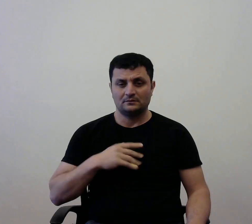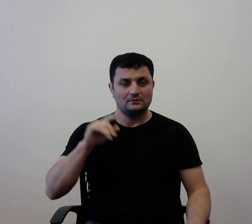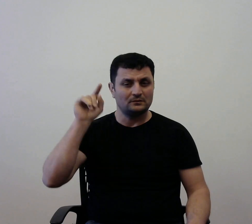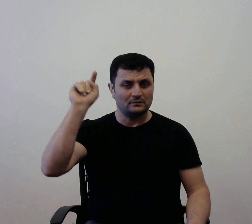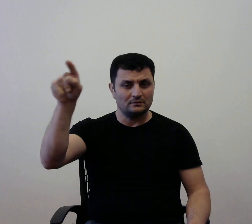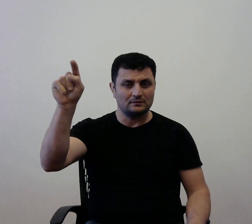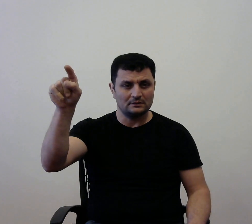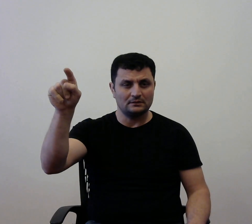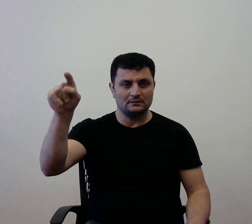ora